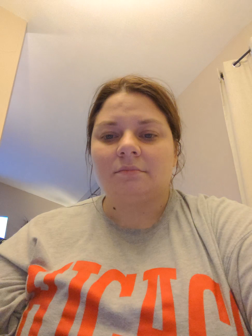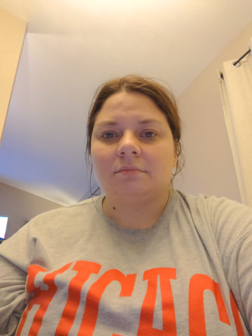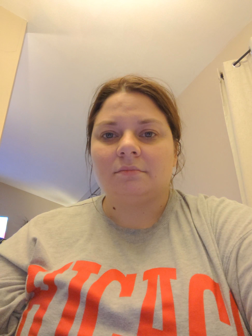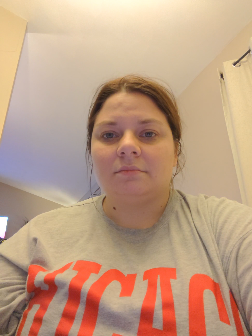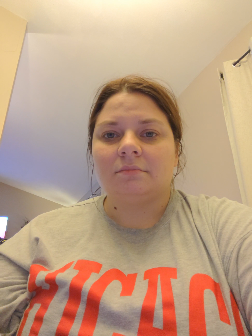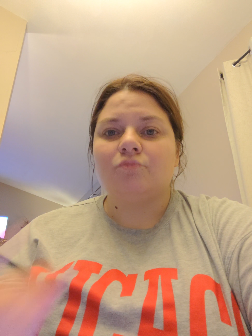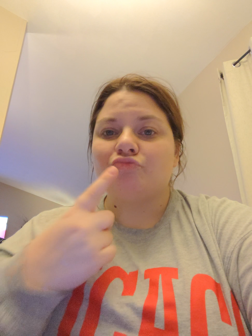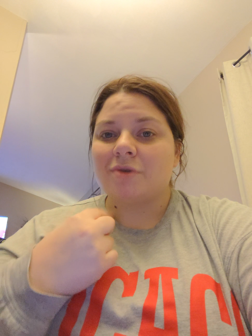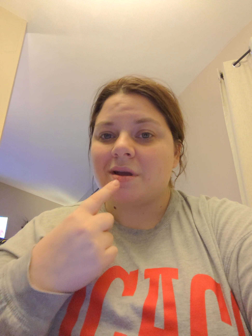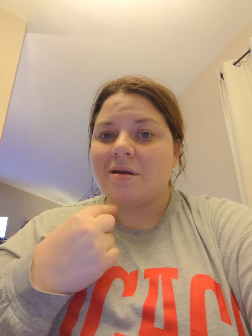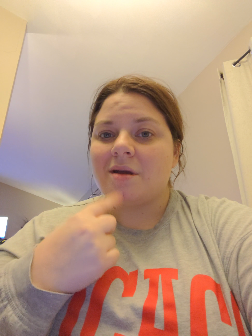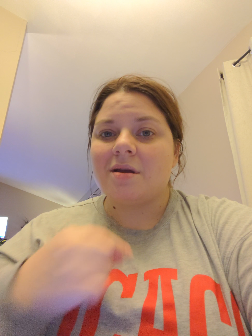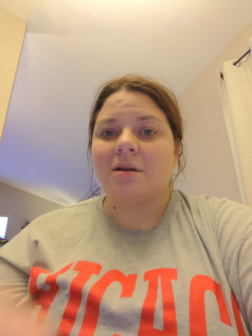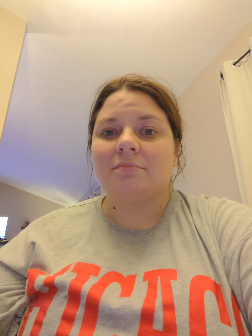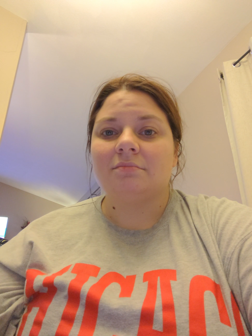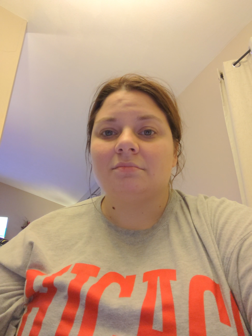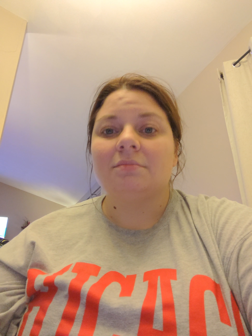red